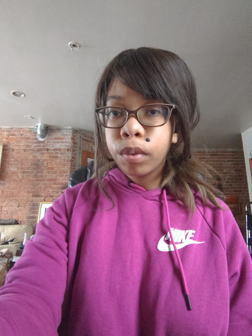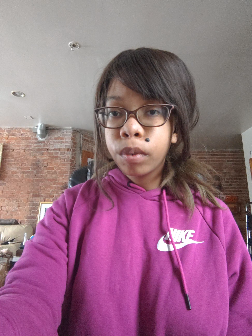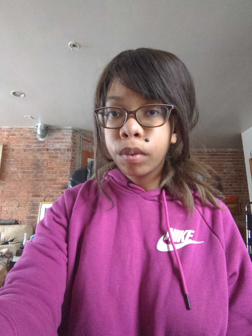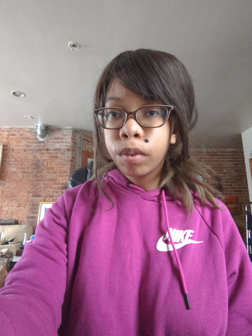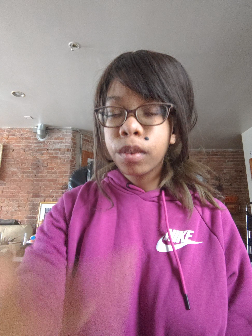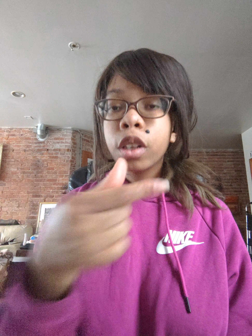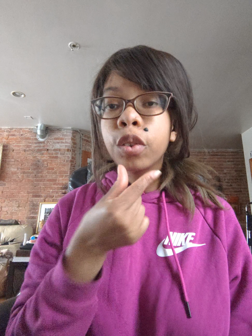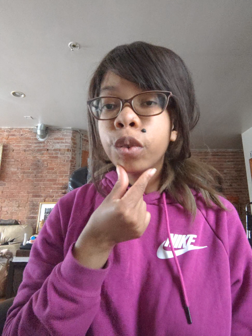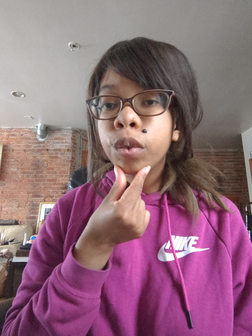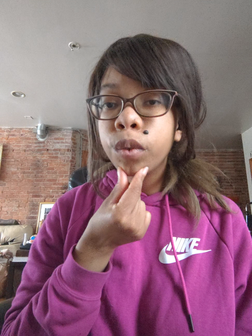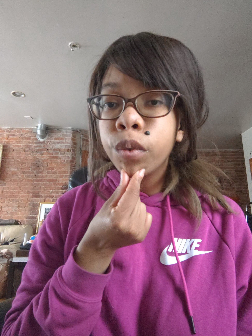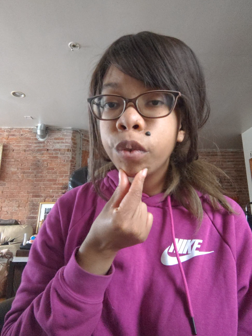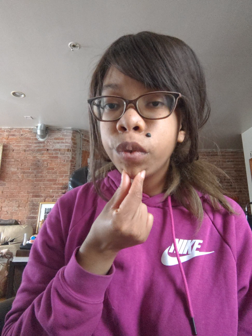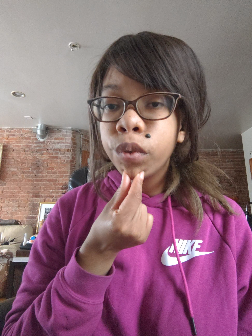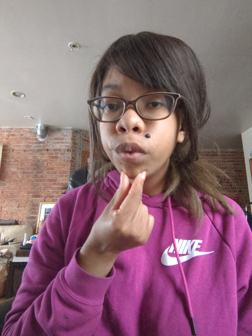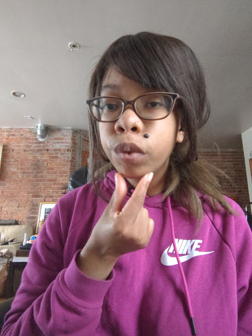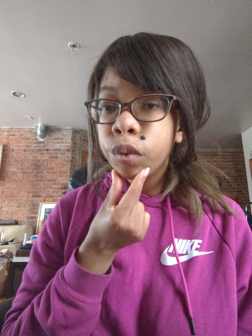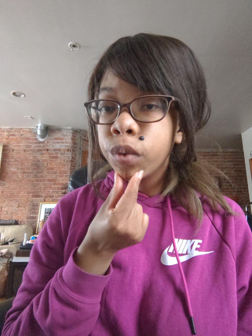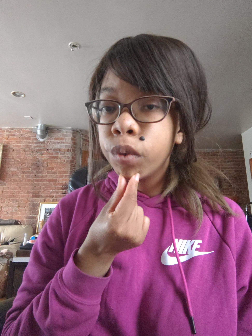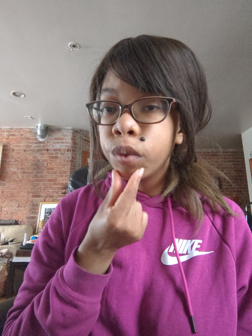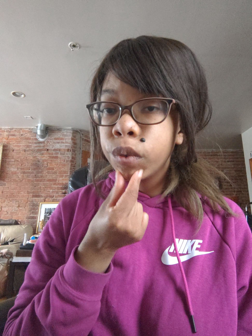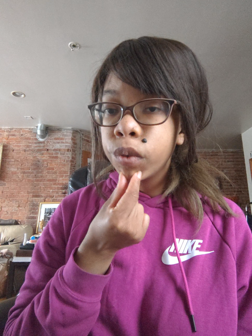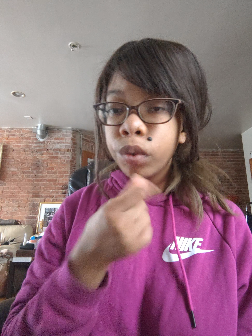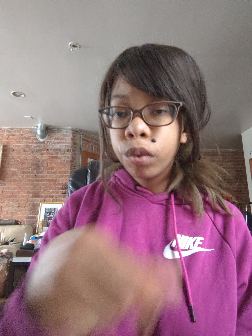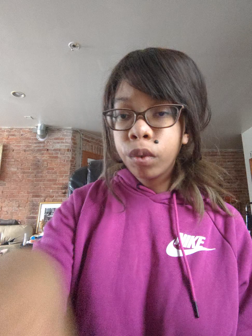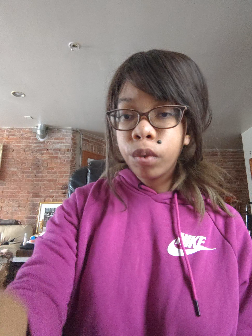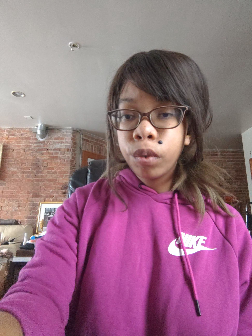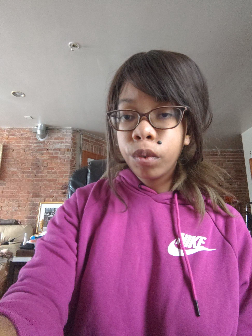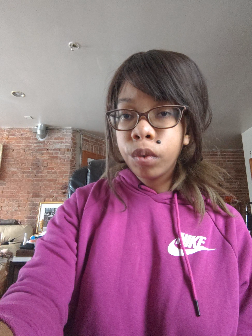chin